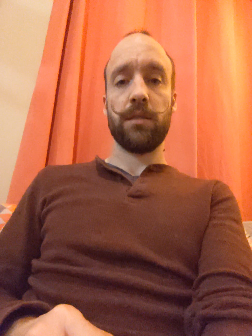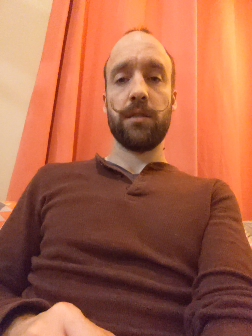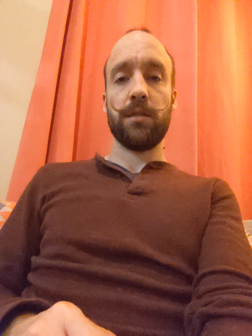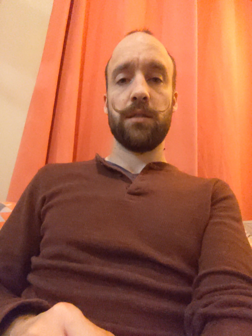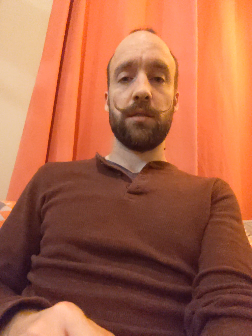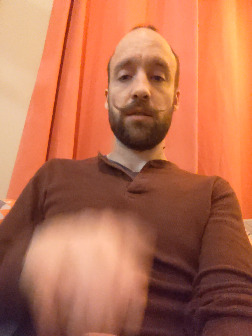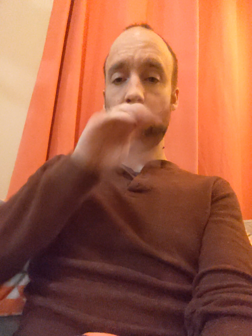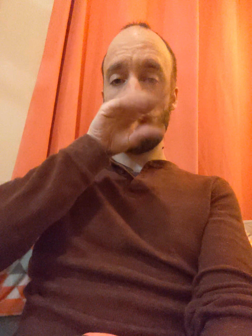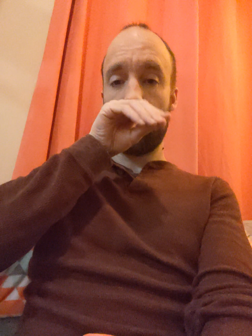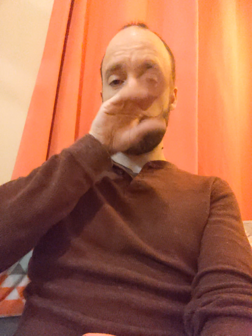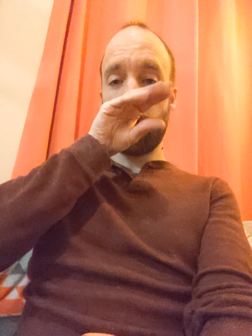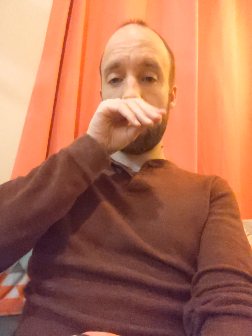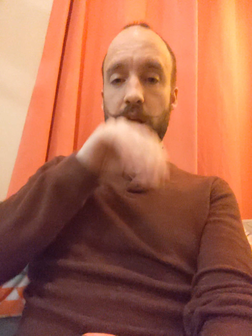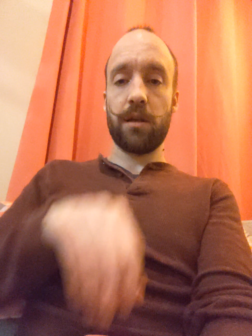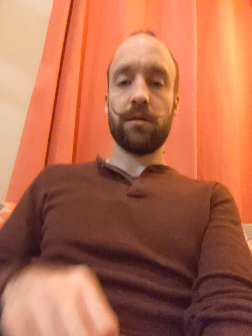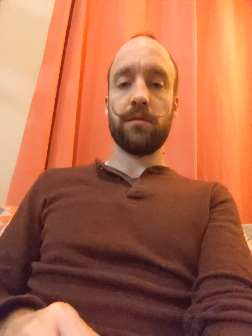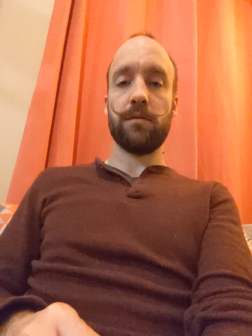goose